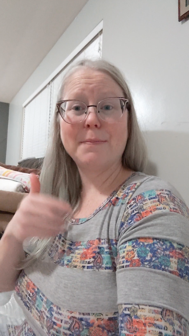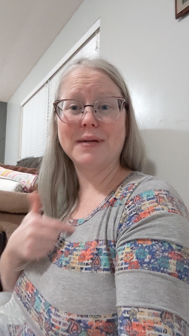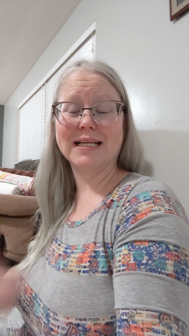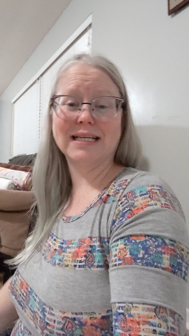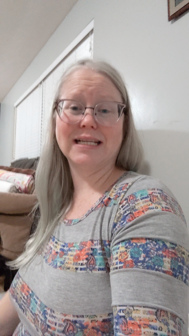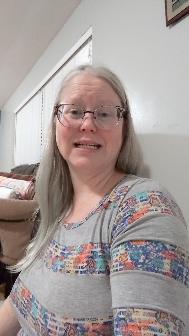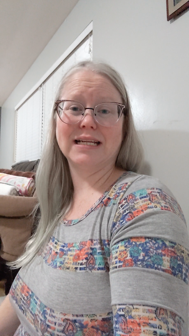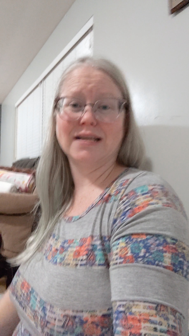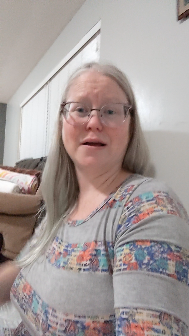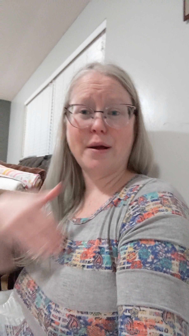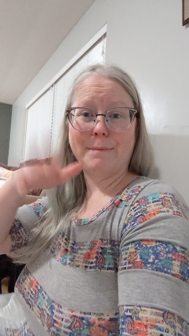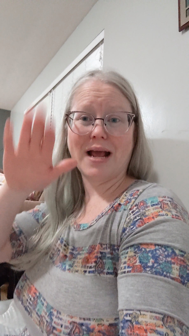paint